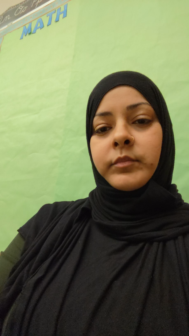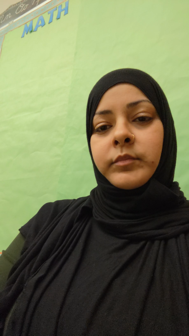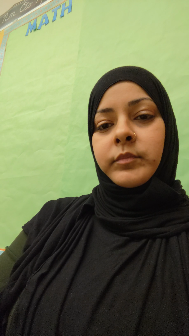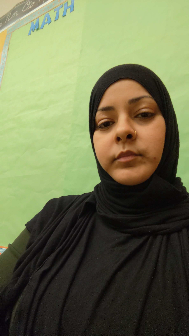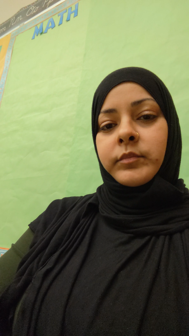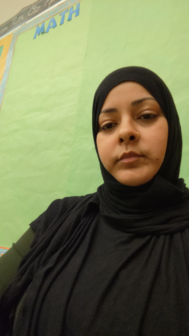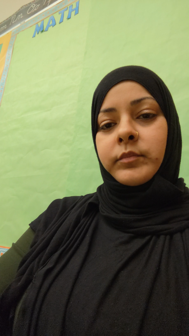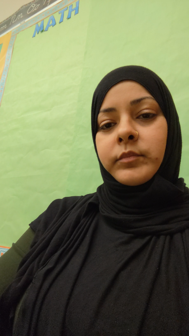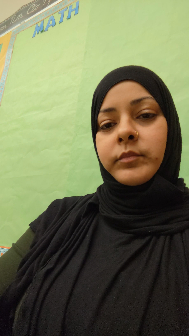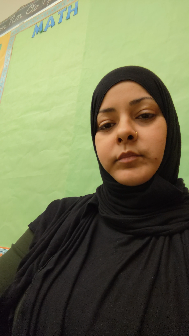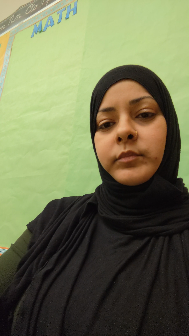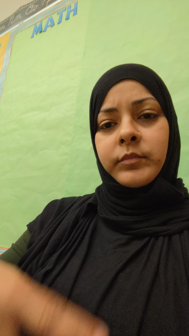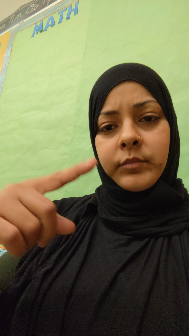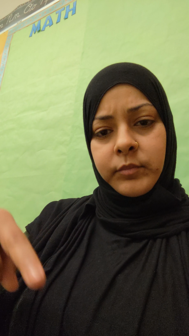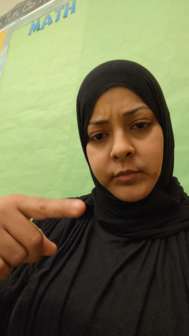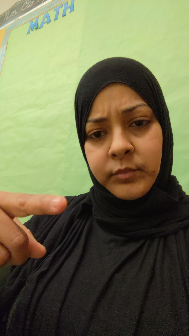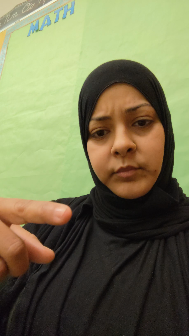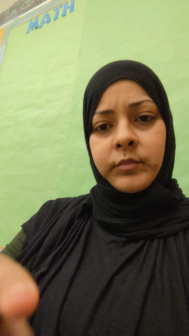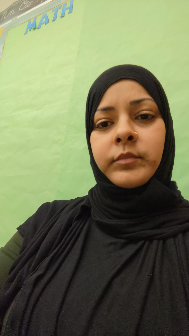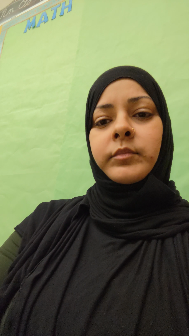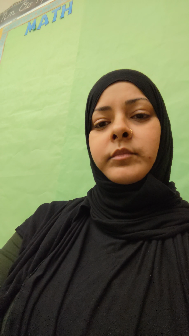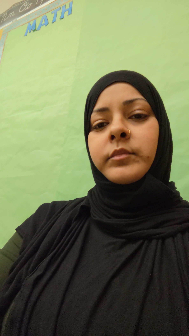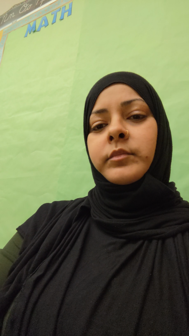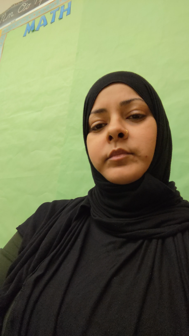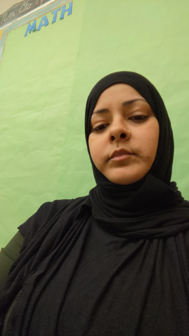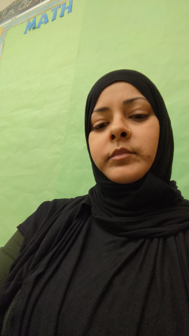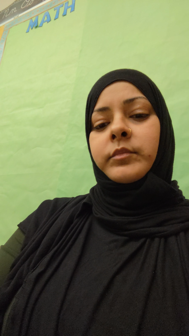about